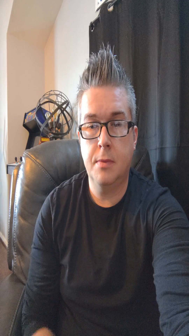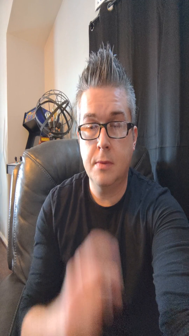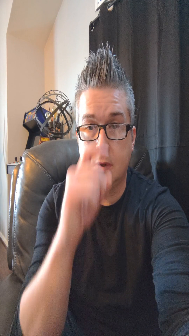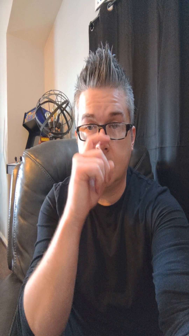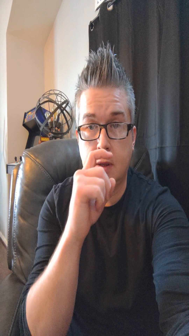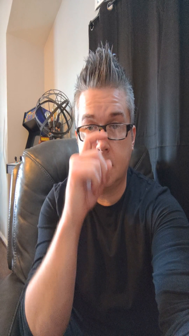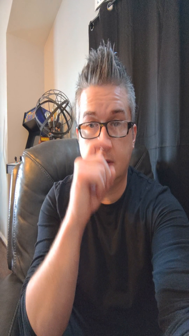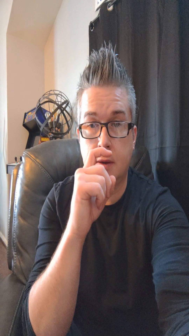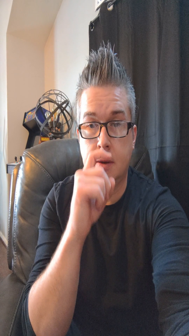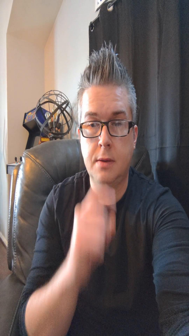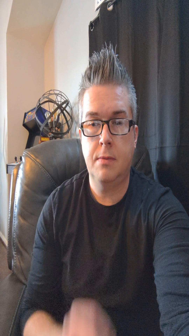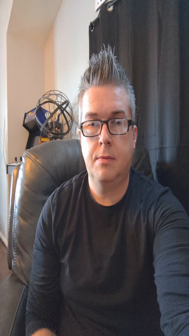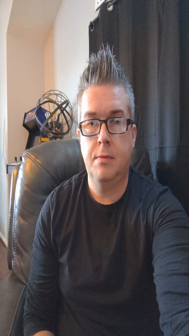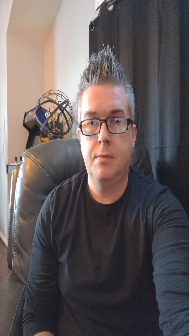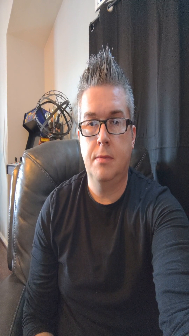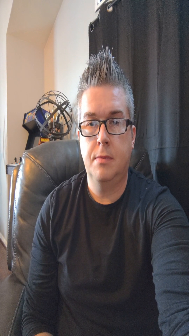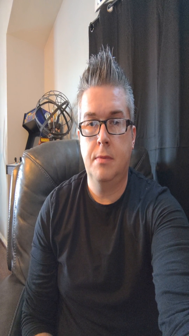doll